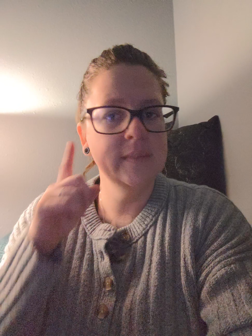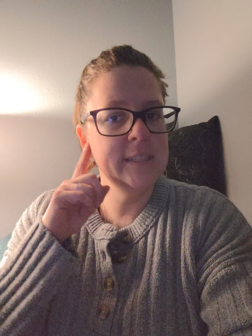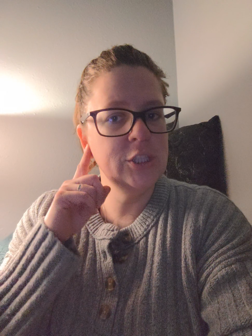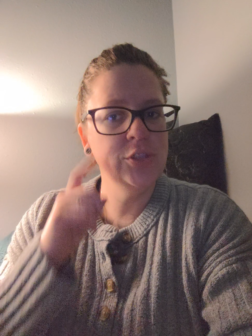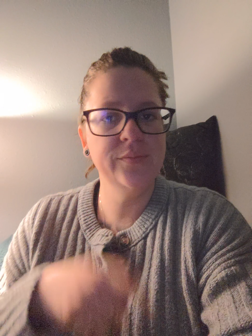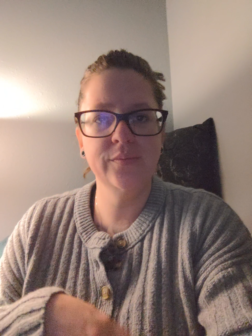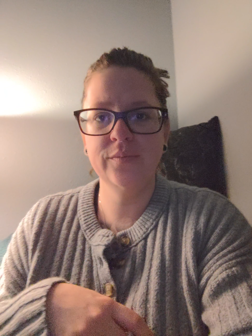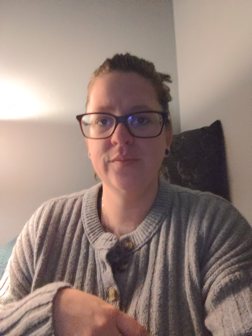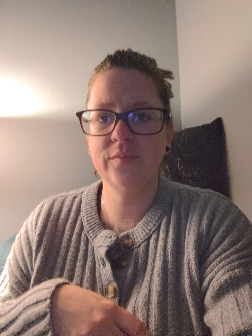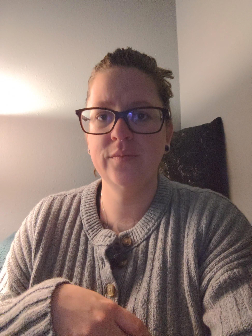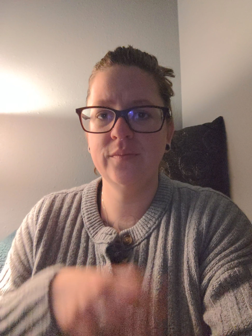hear